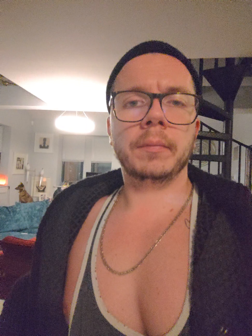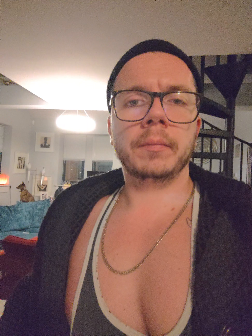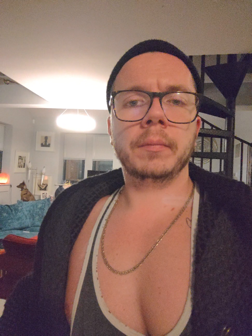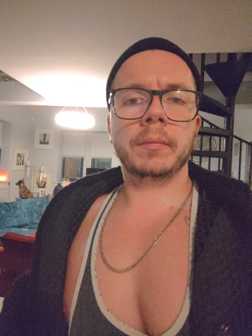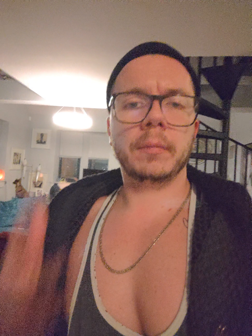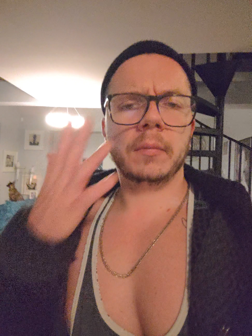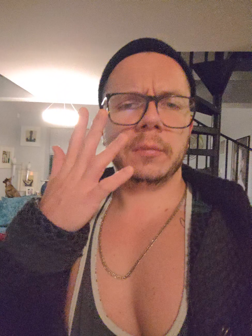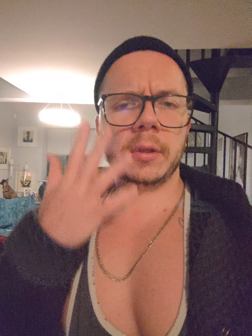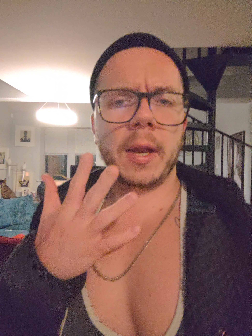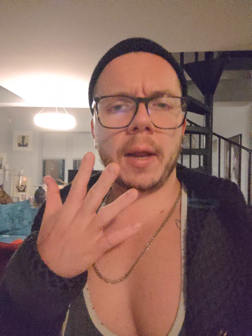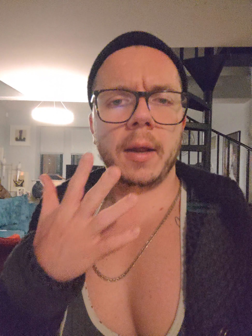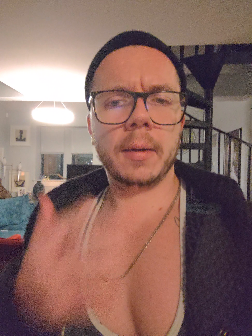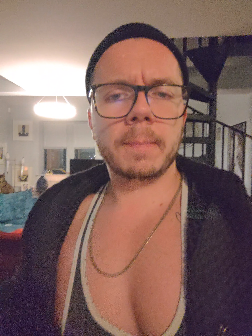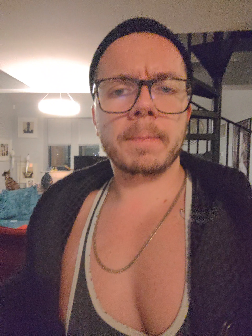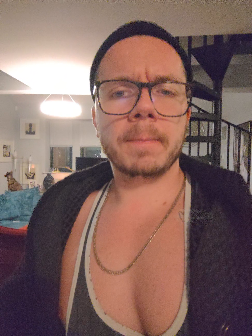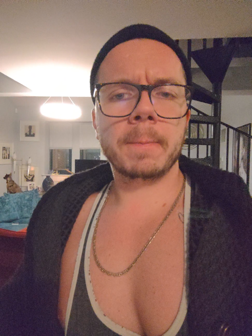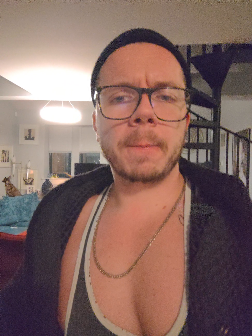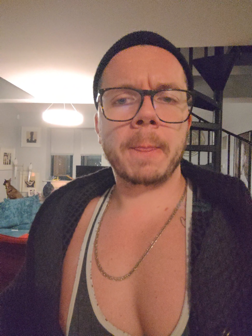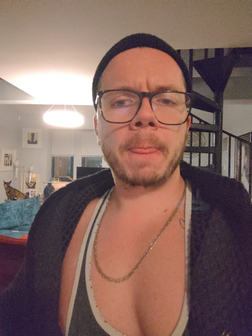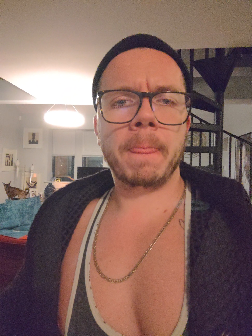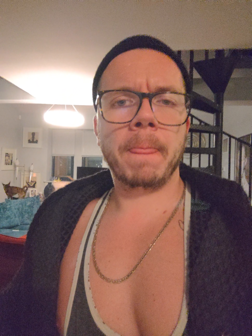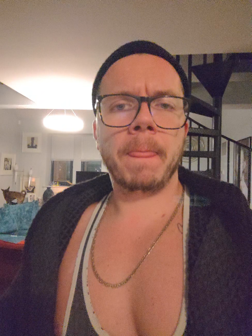sad